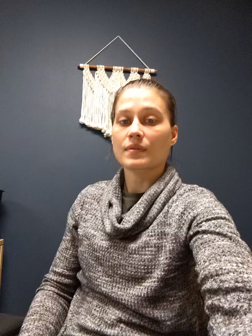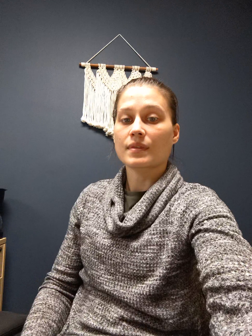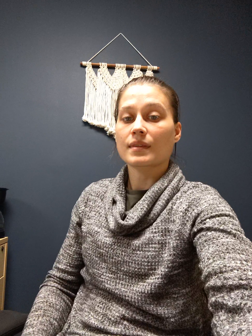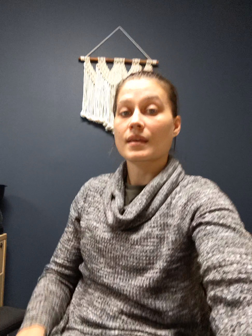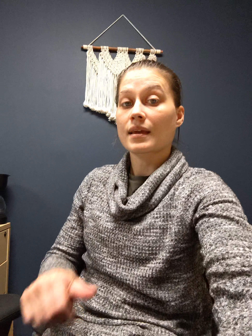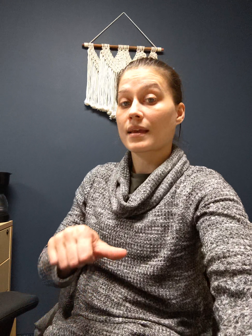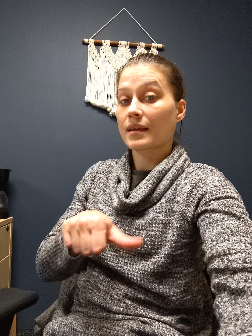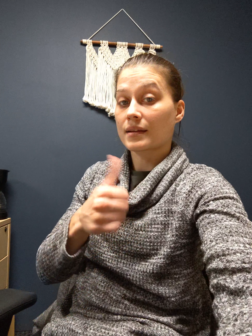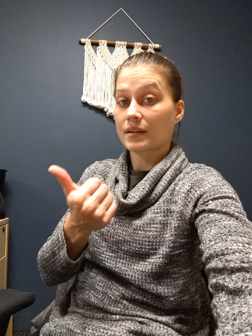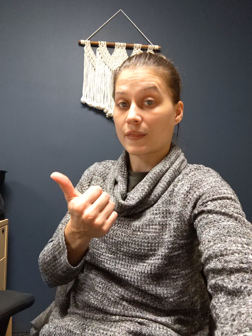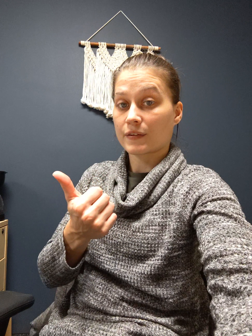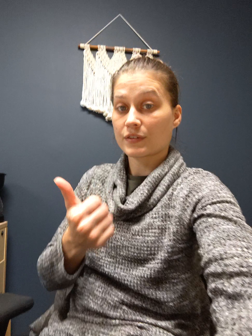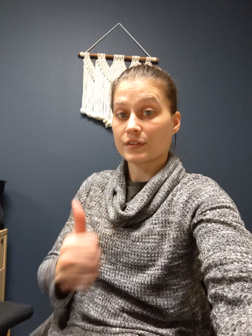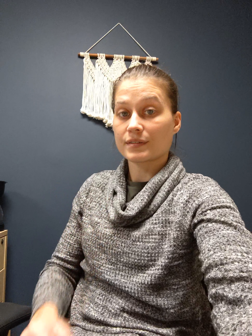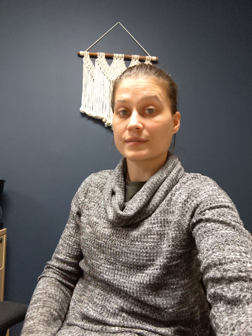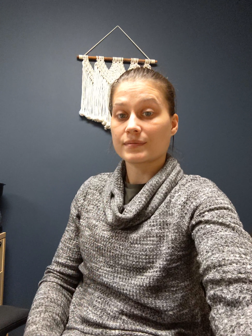another